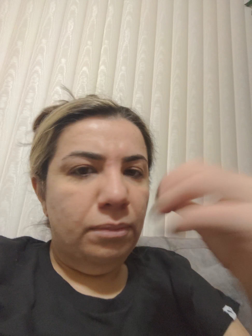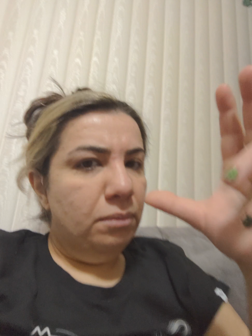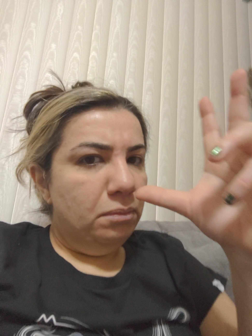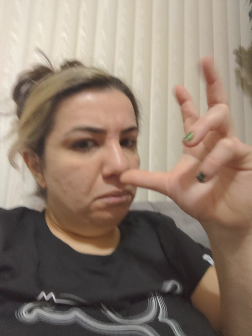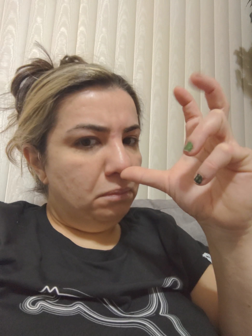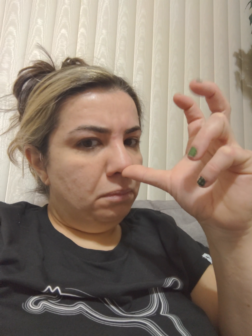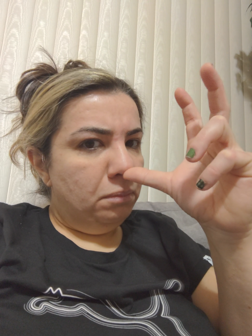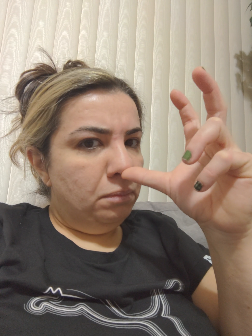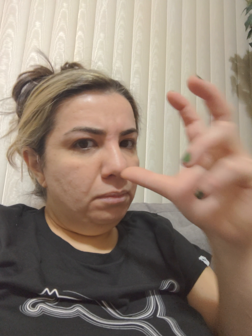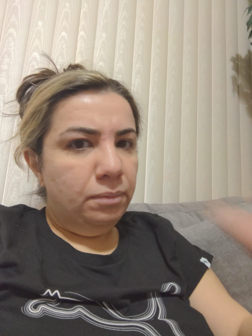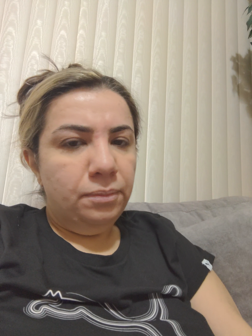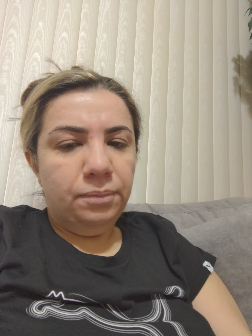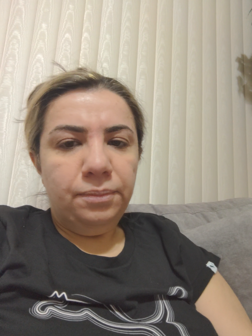bug